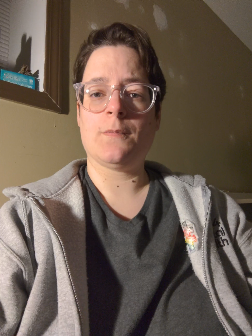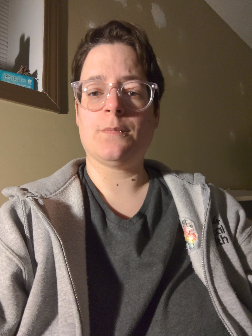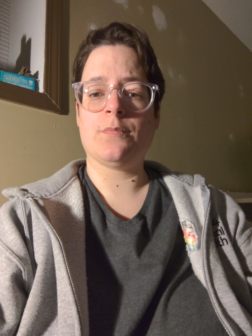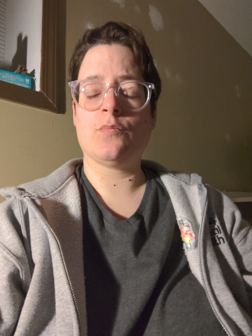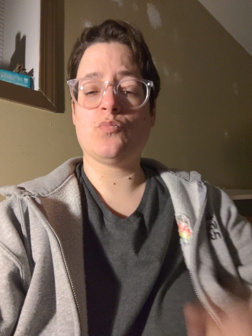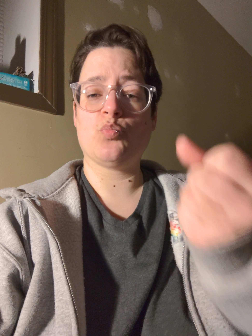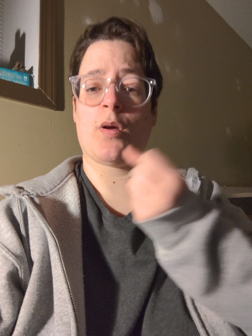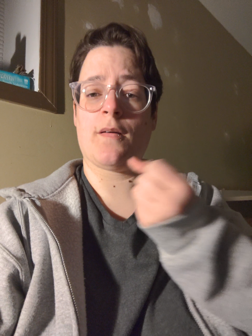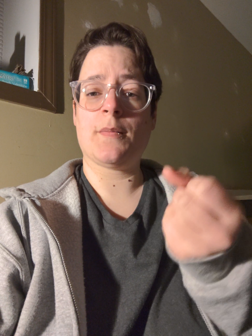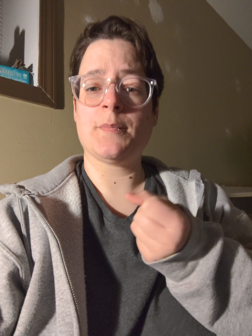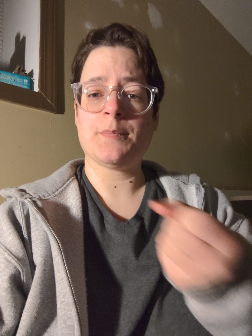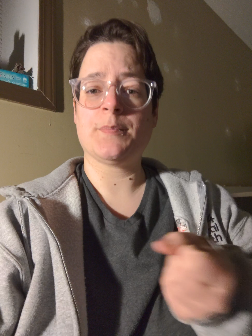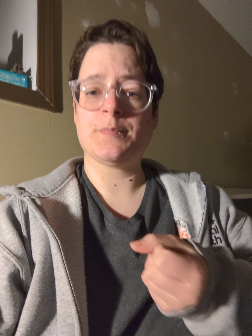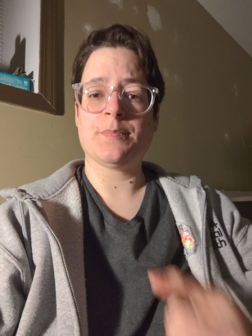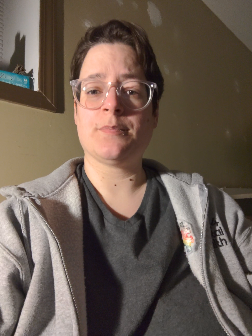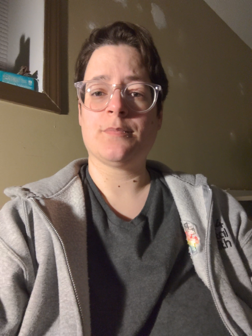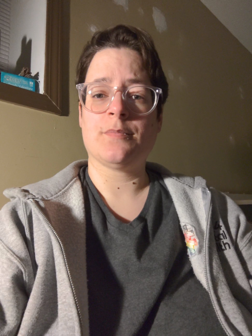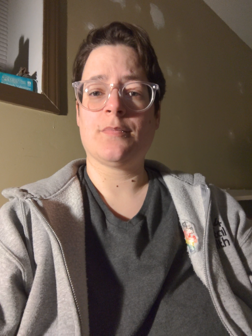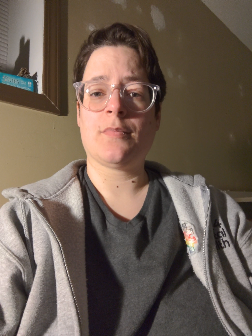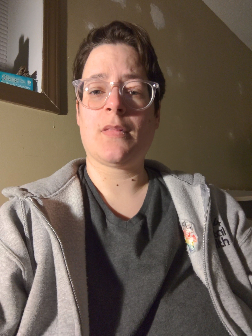drawer